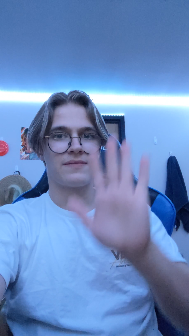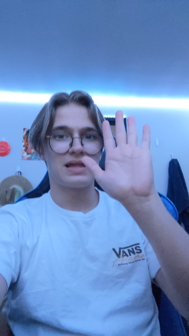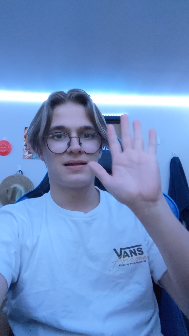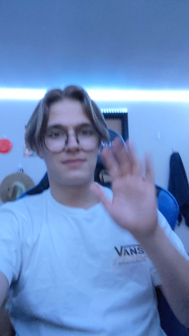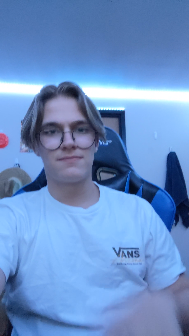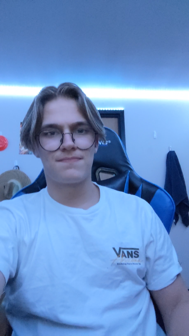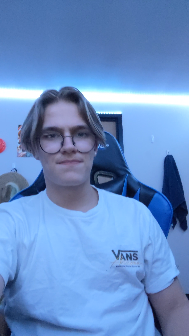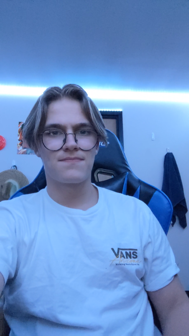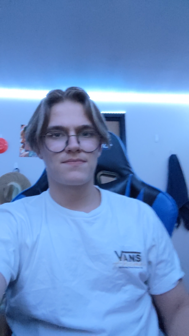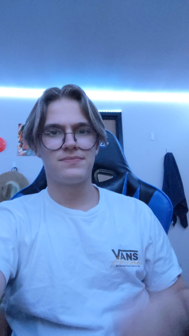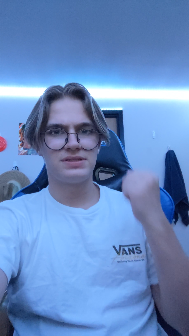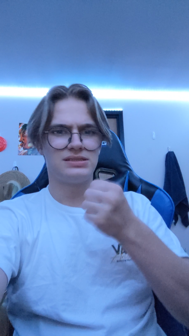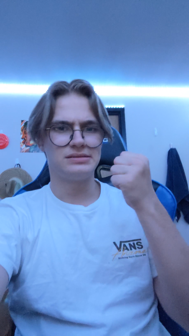hit